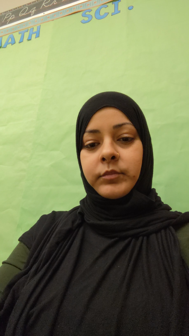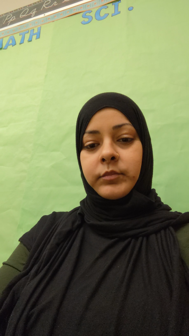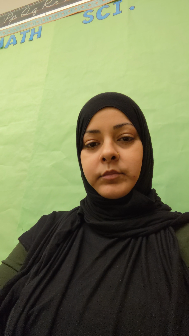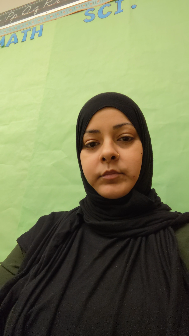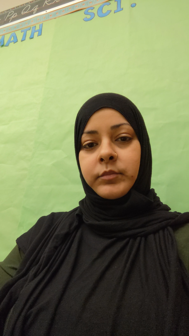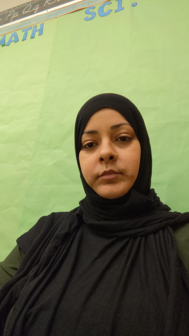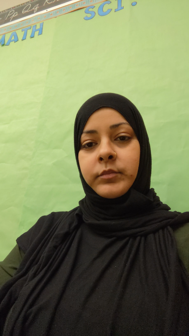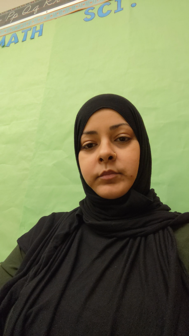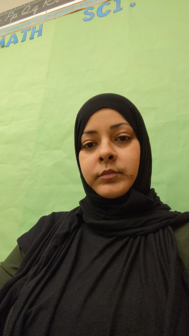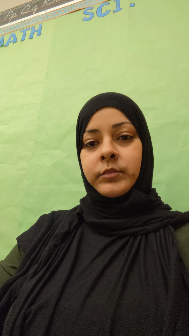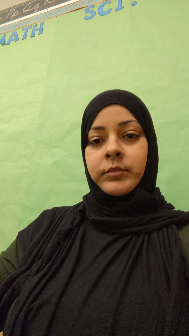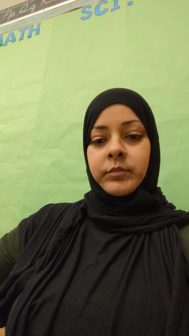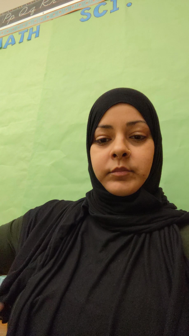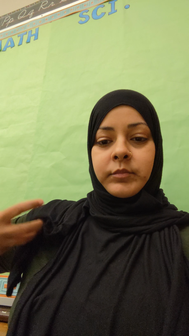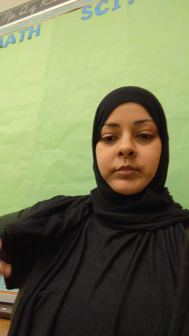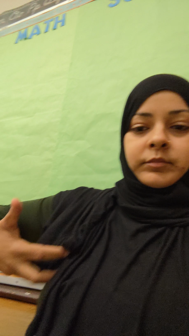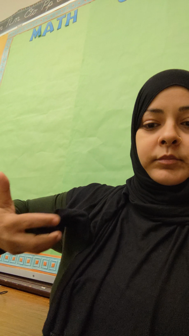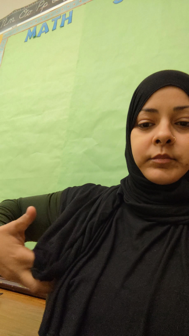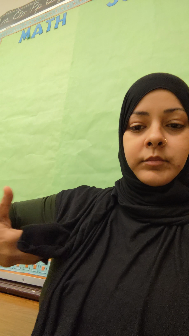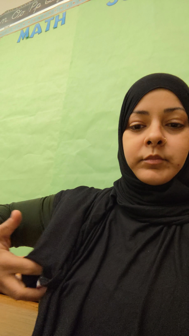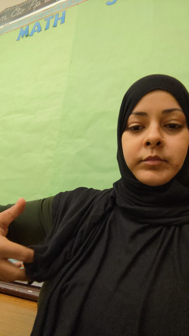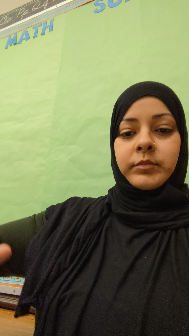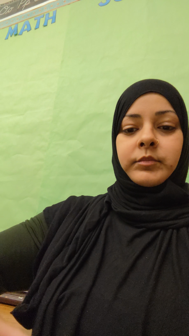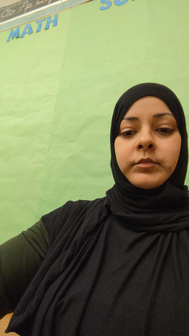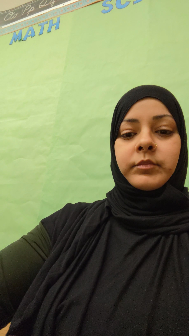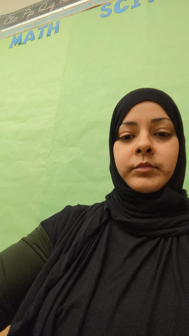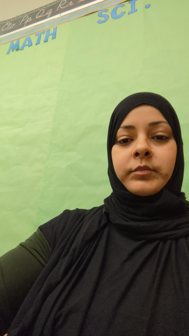monkey